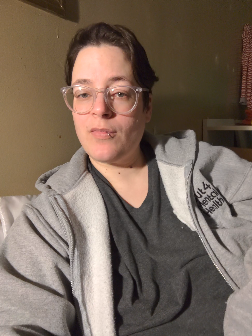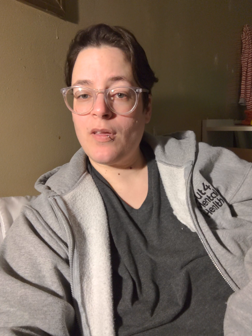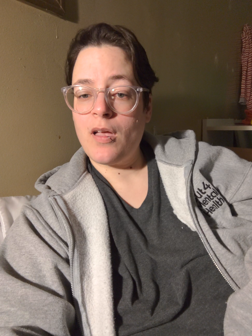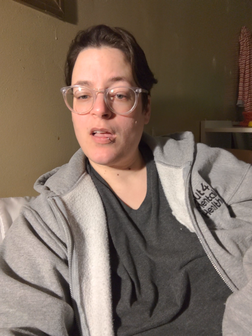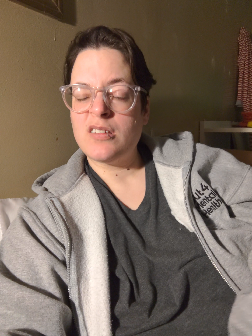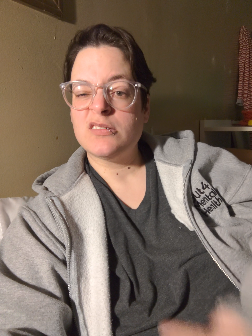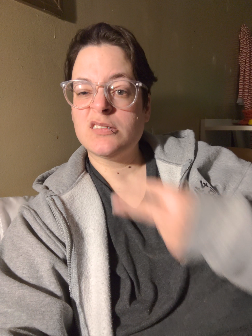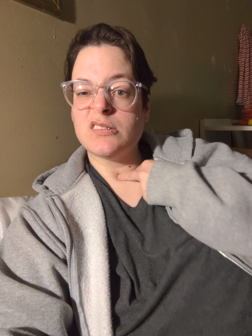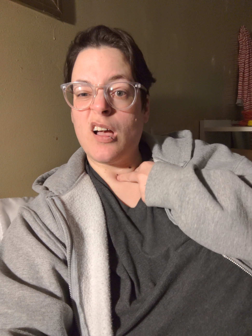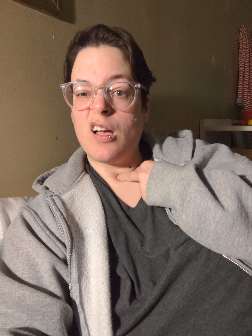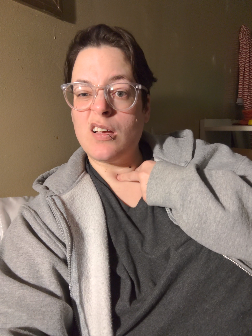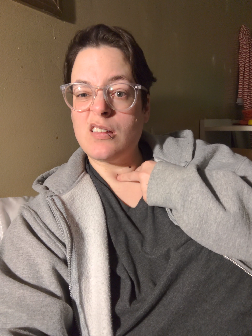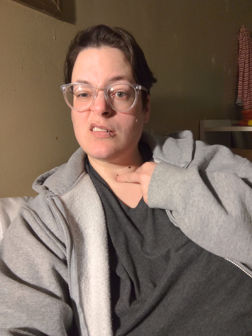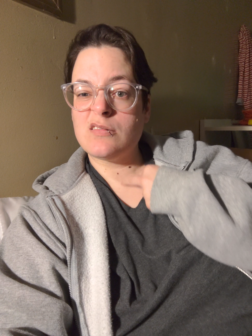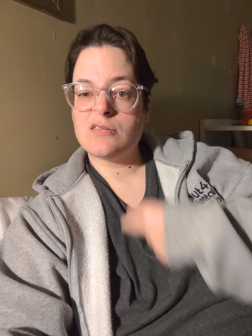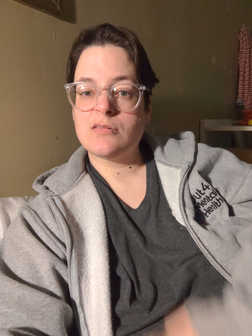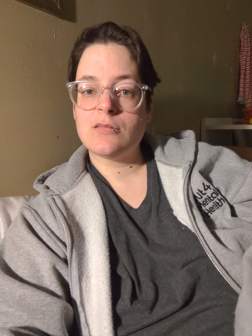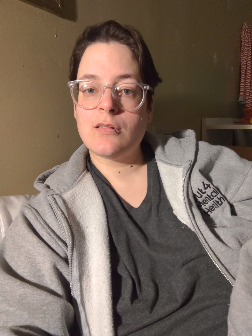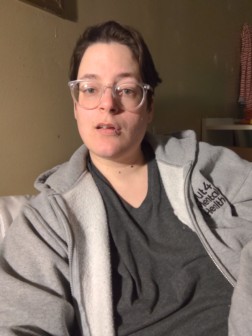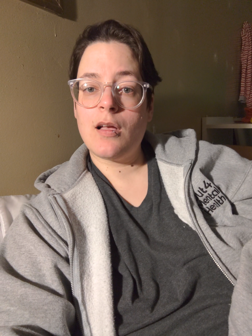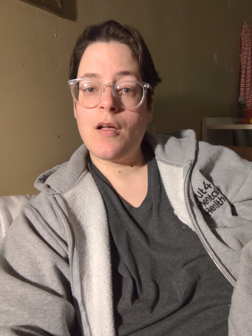stuck